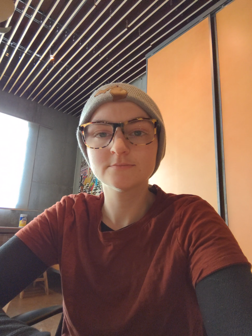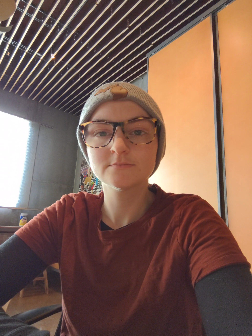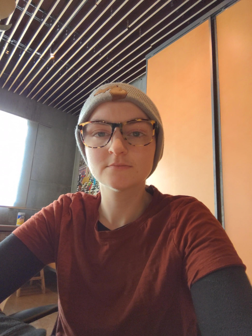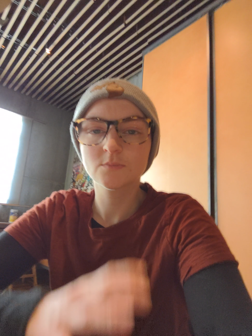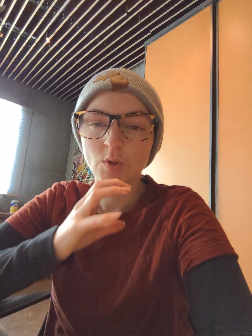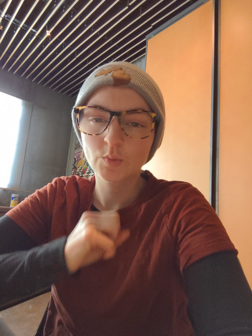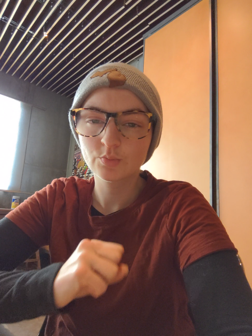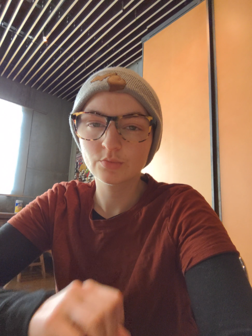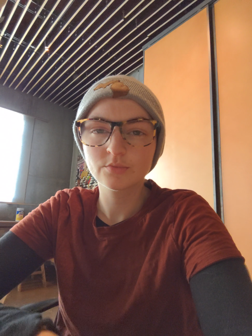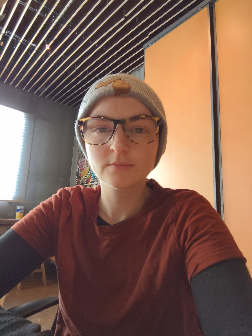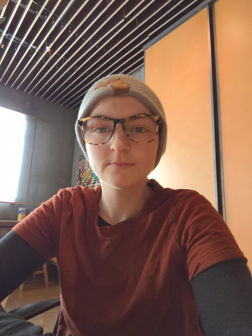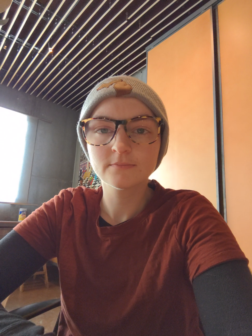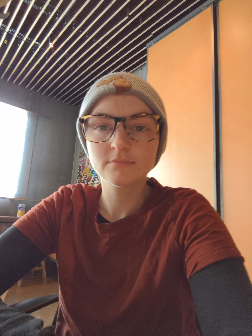old